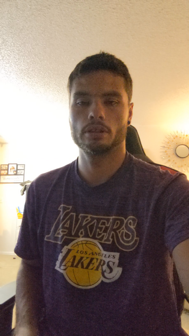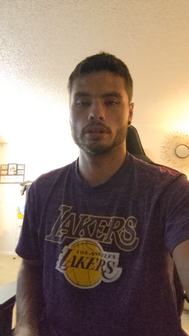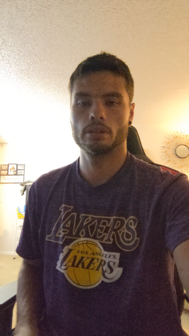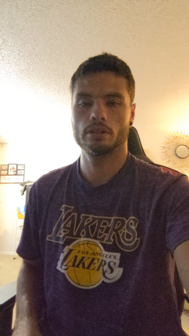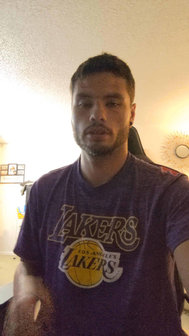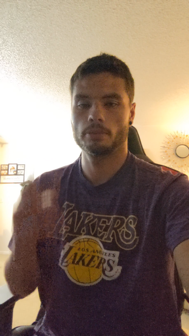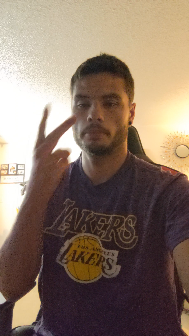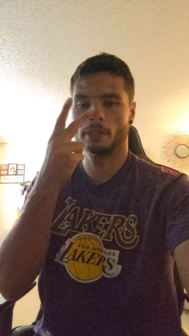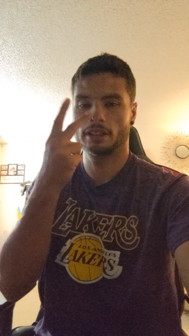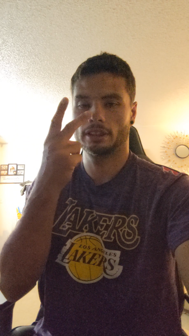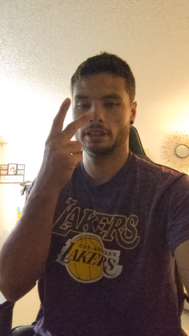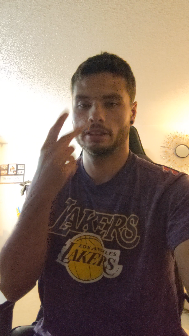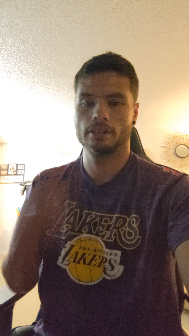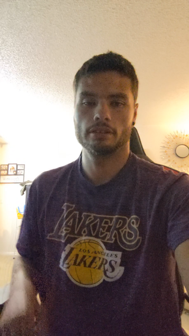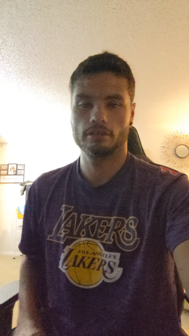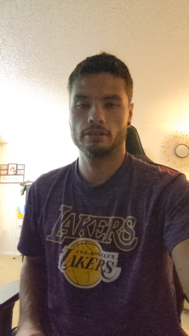penis